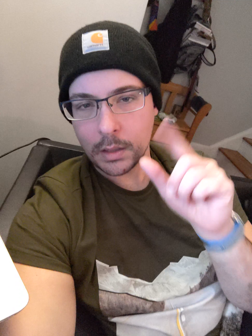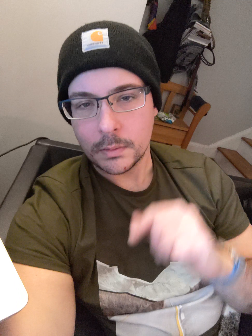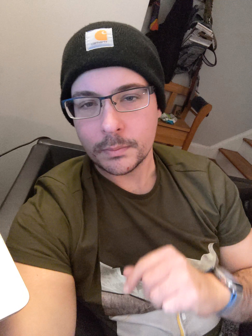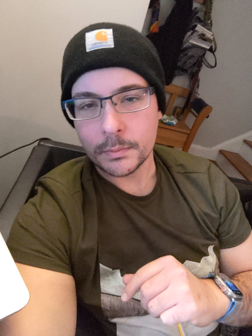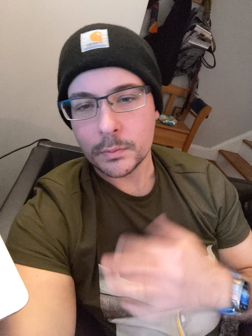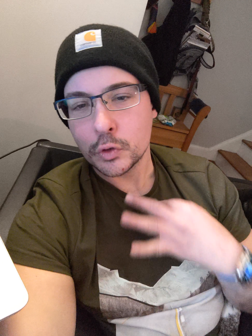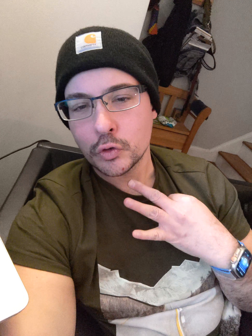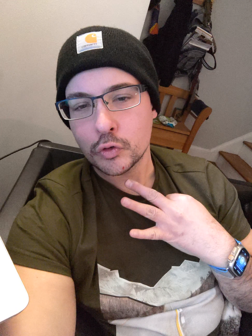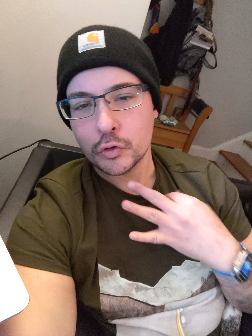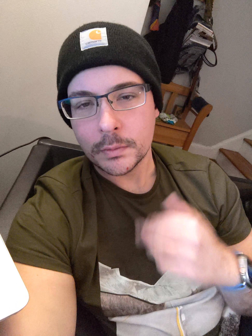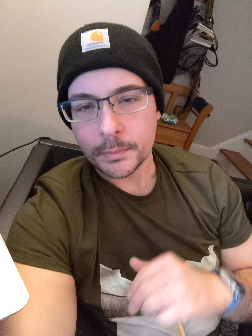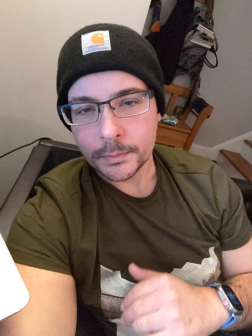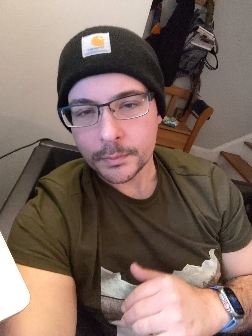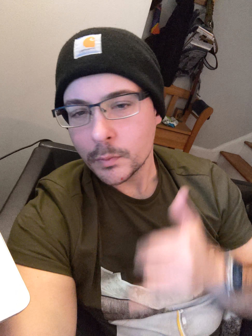shirt